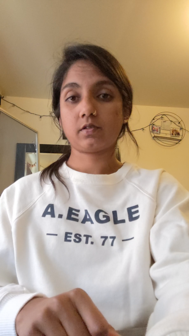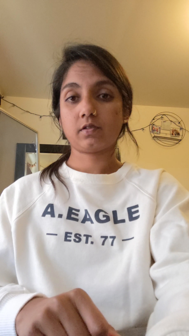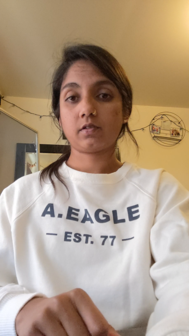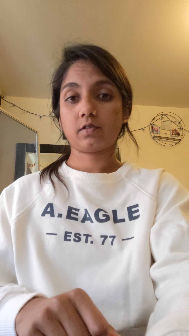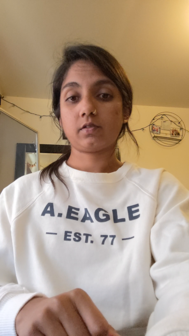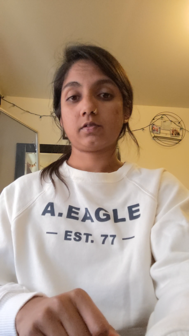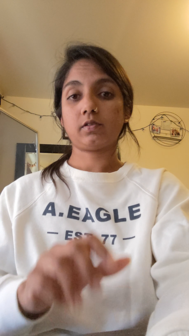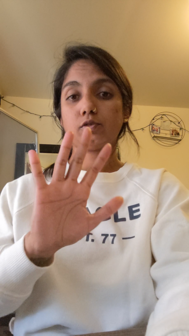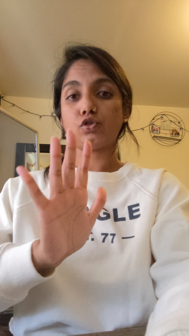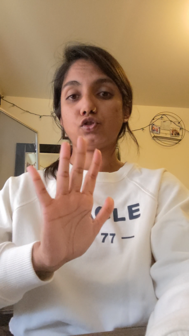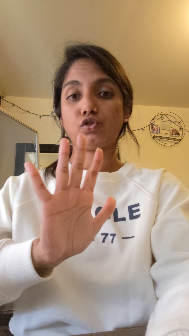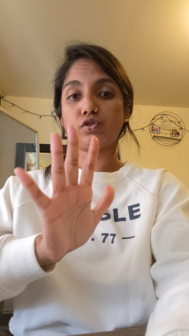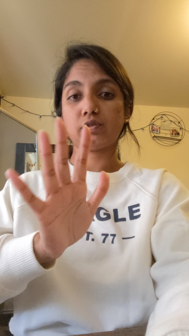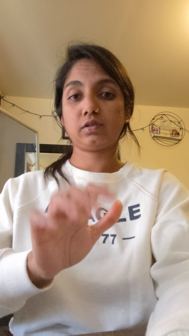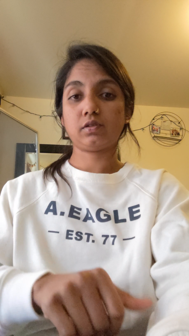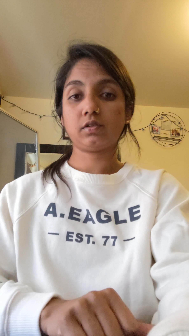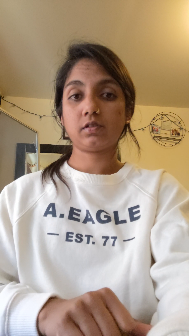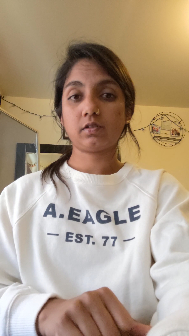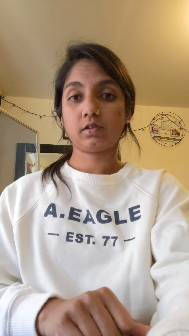cheese